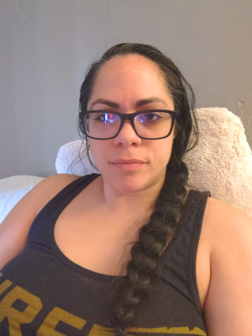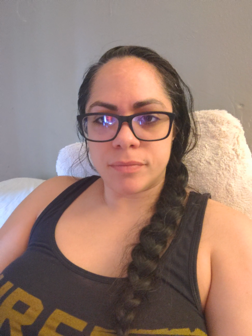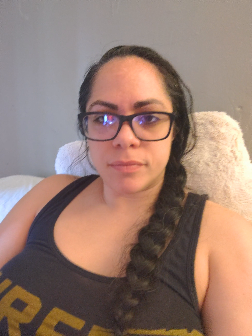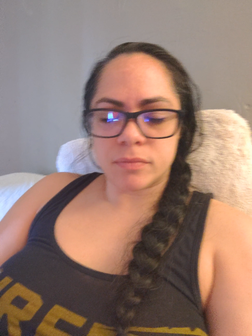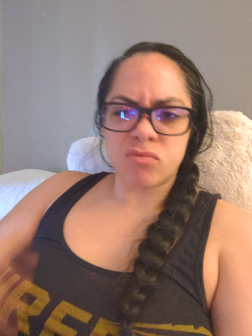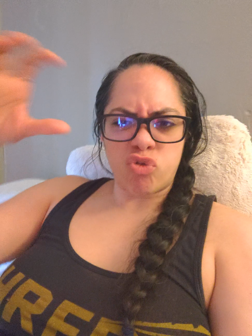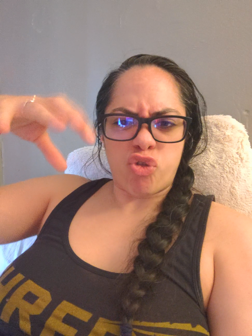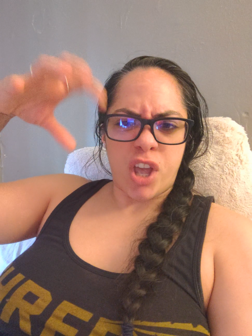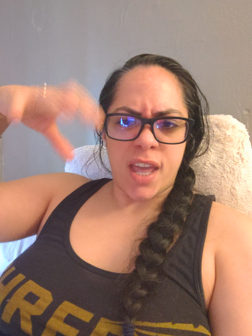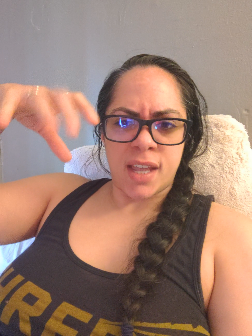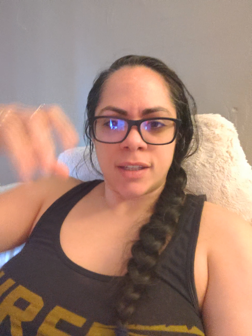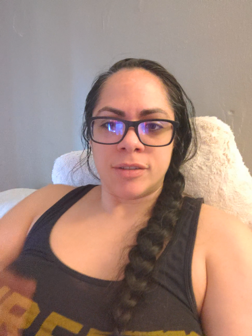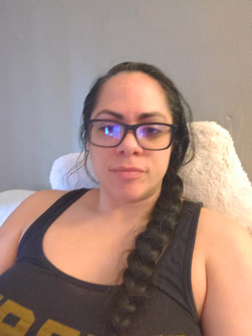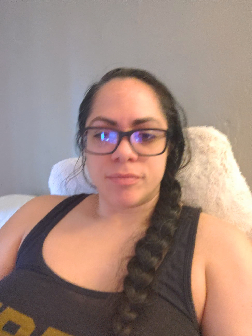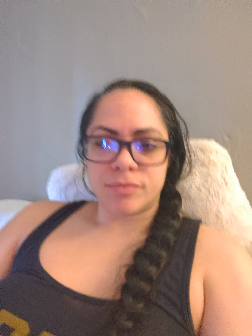rain